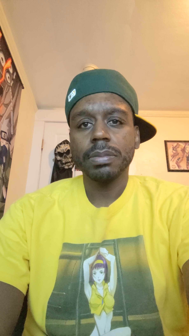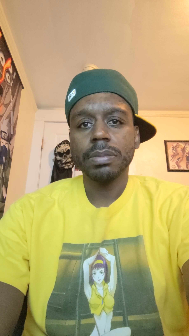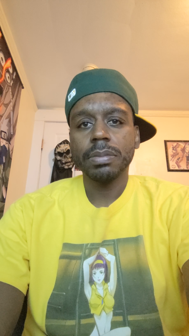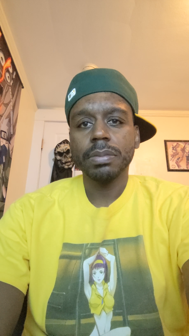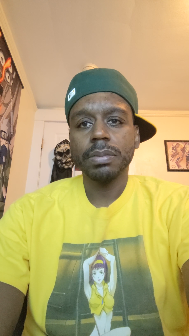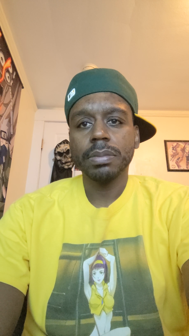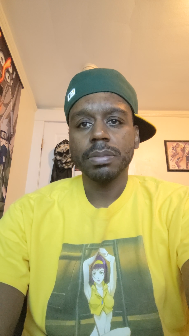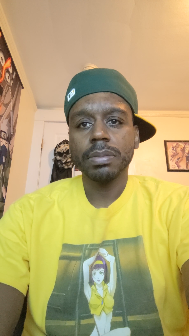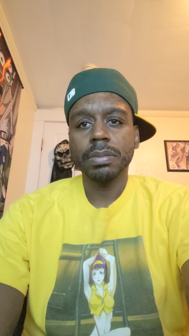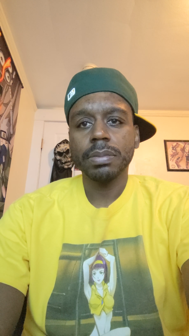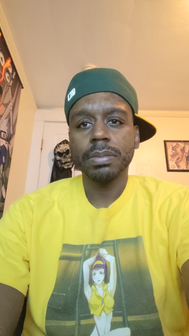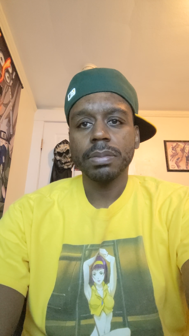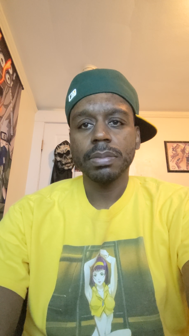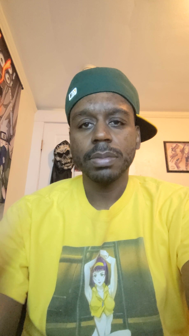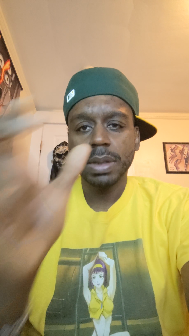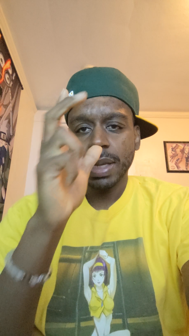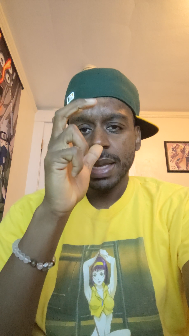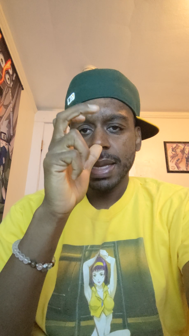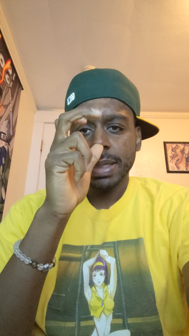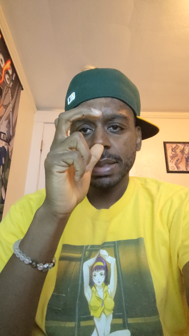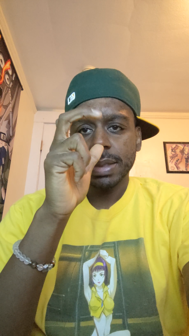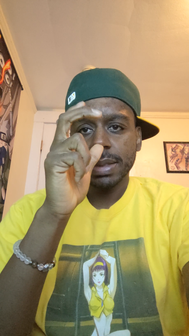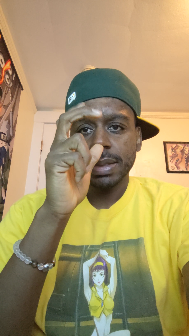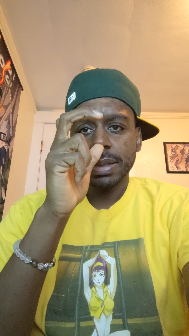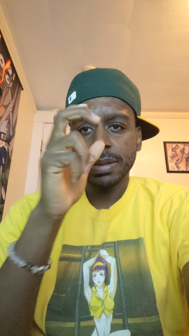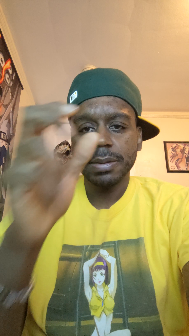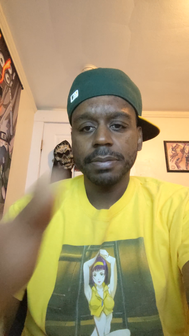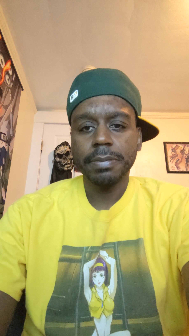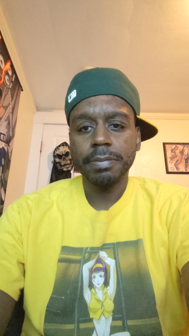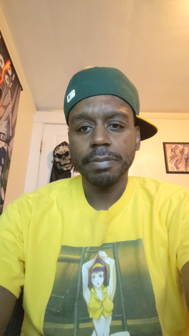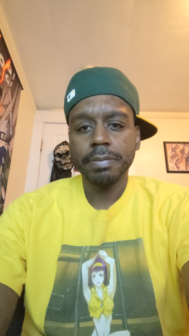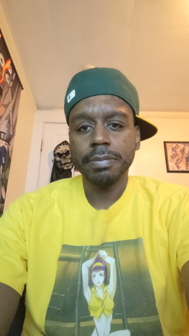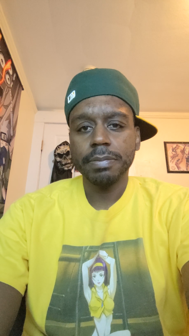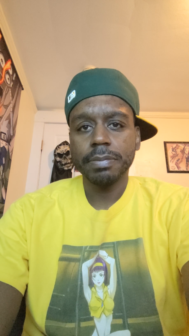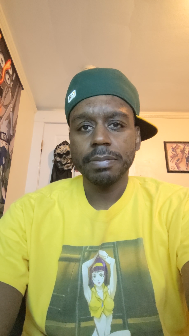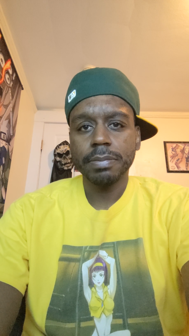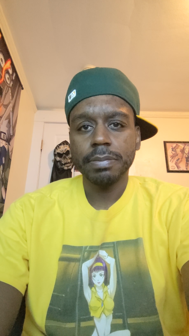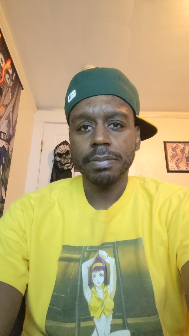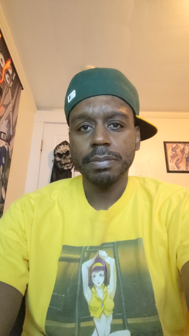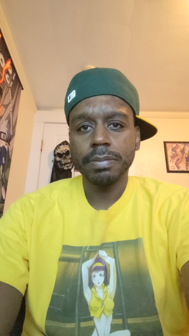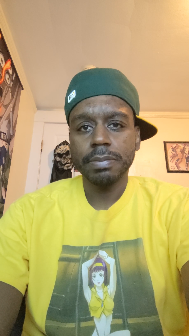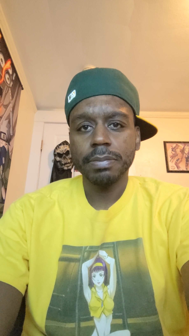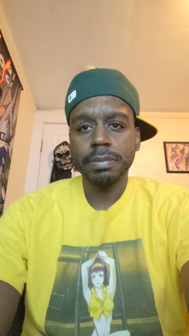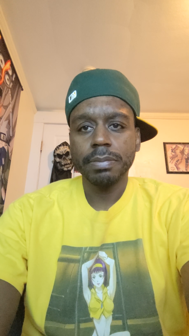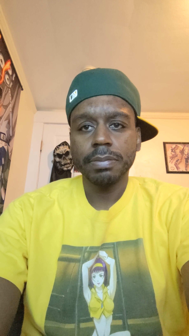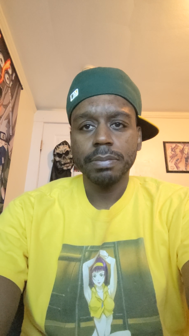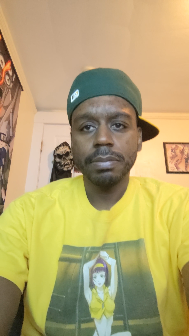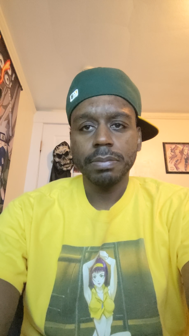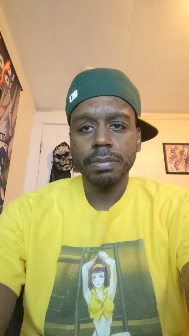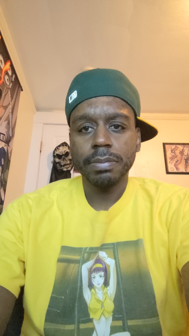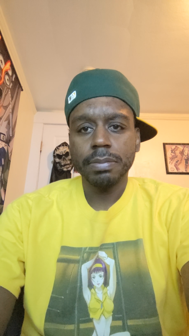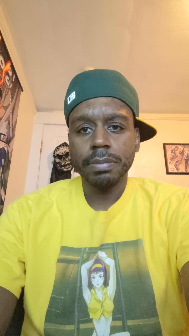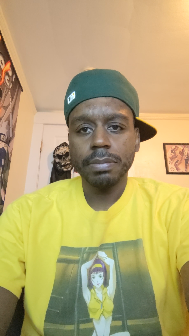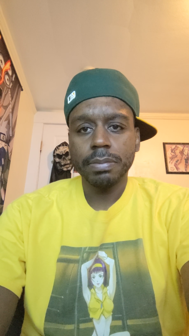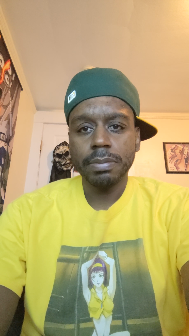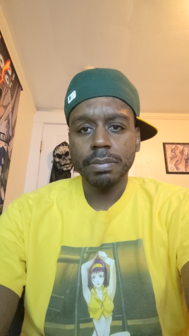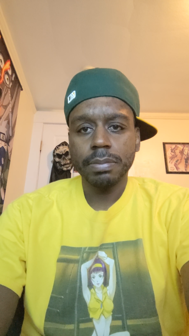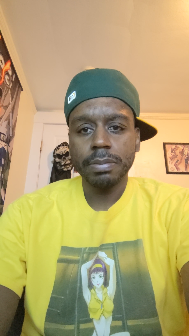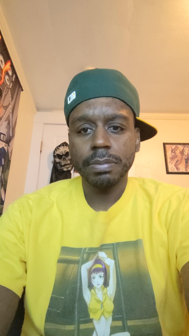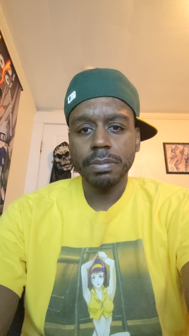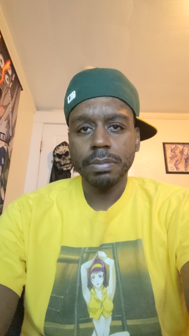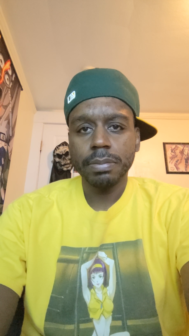ant